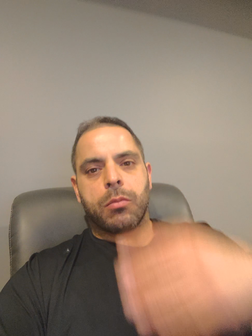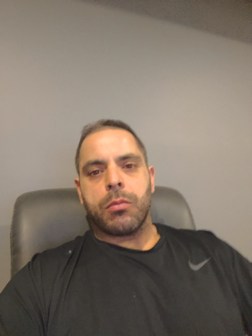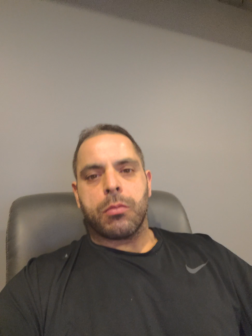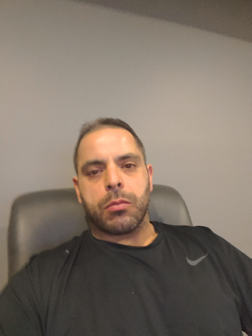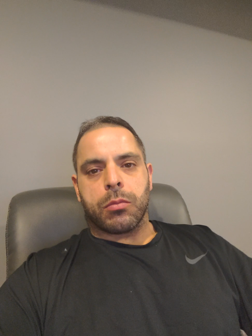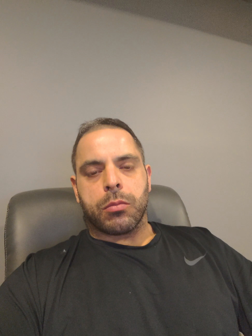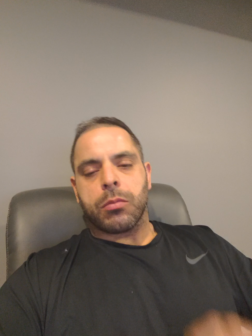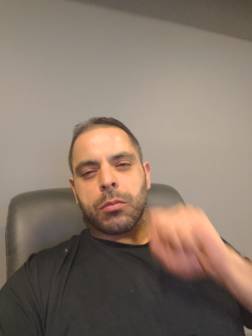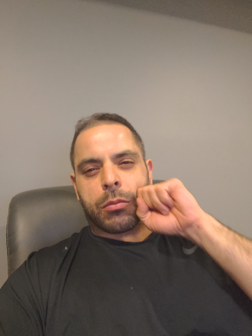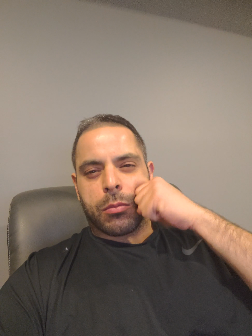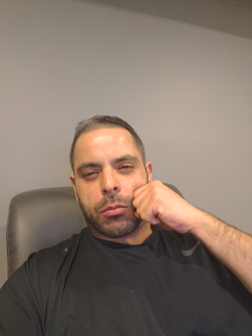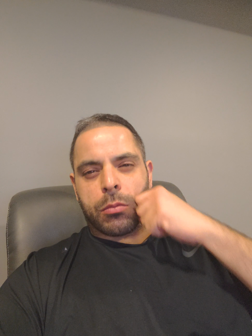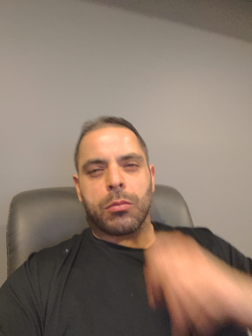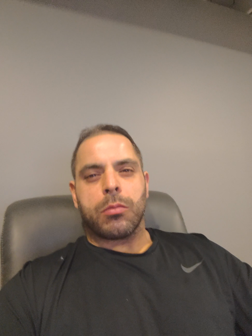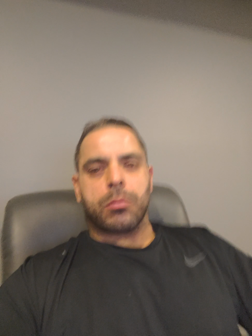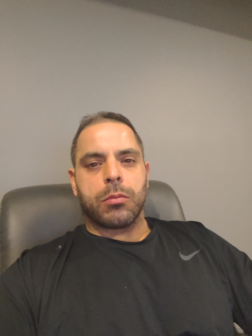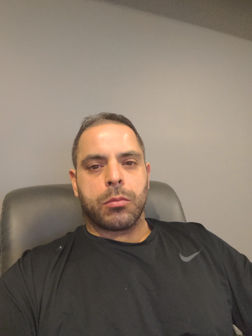apple